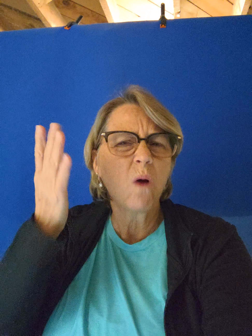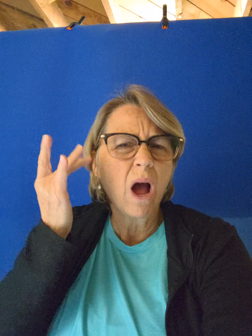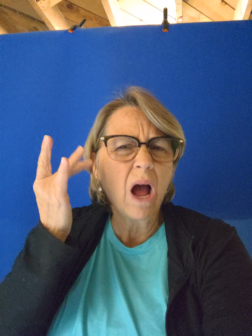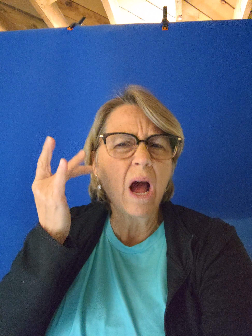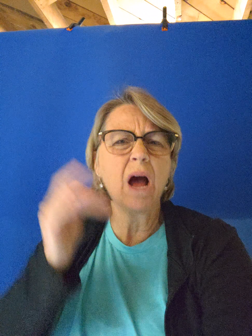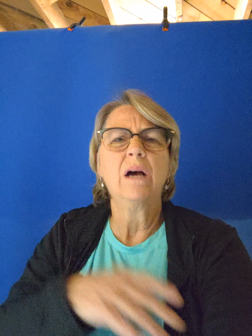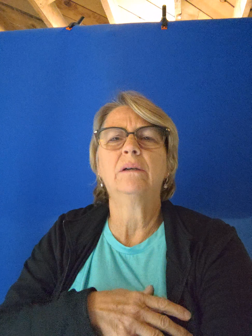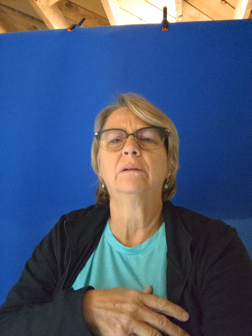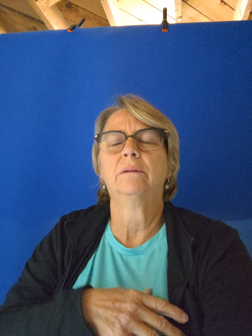why